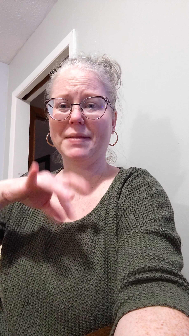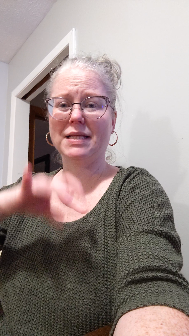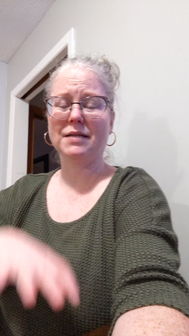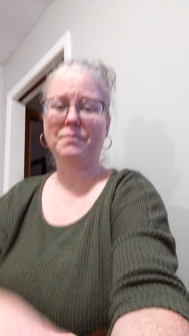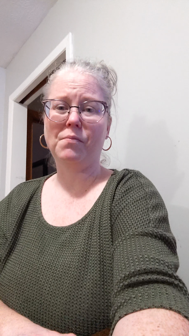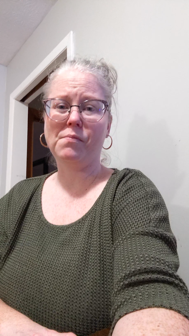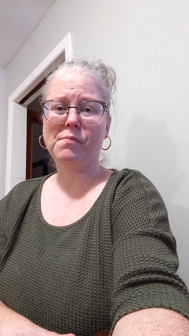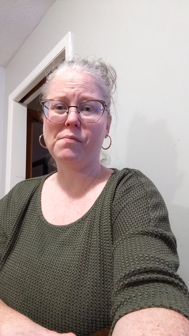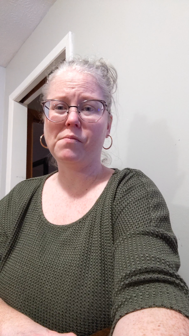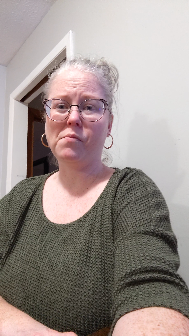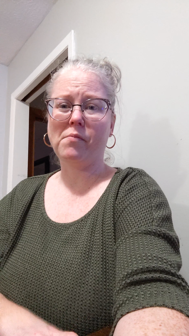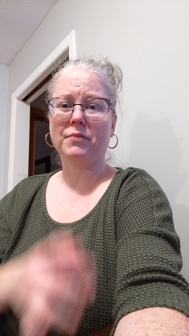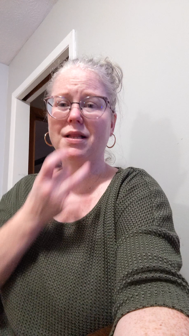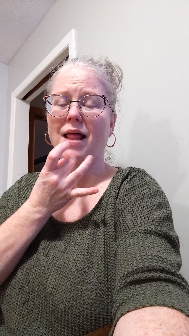light bulb